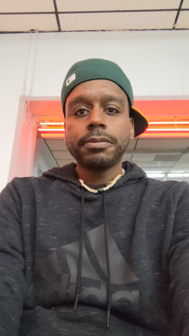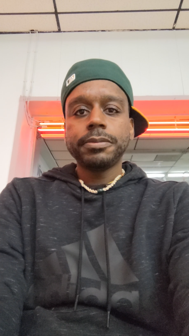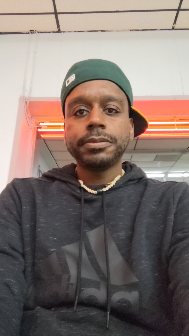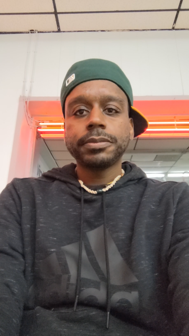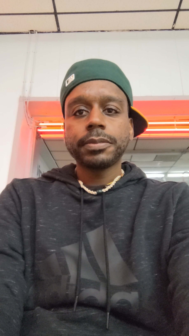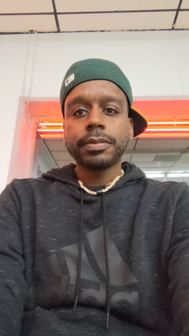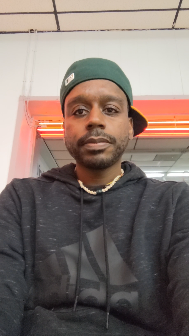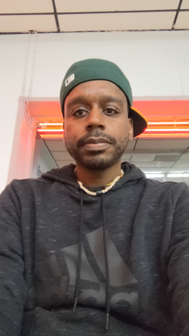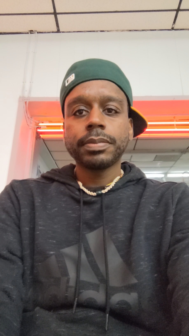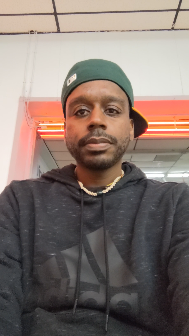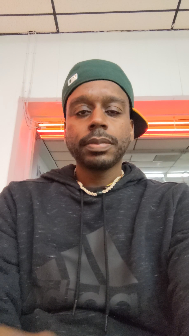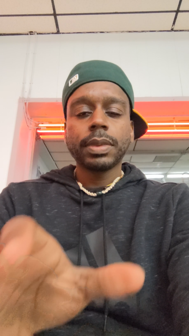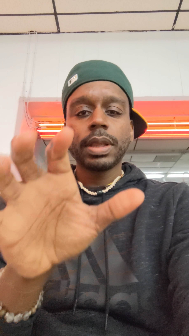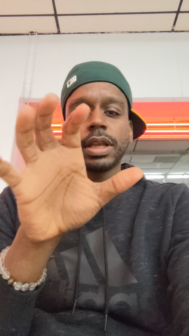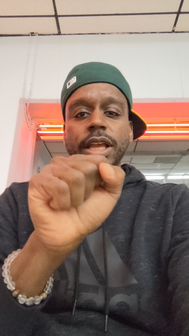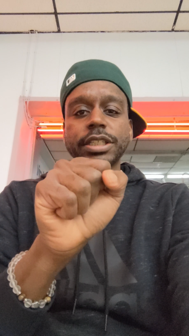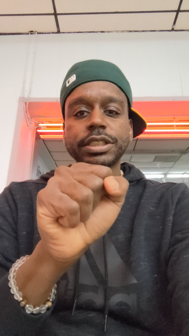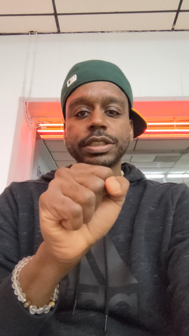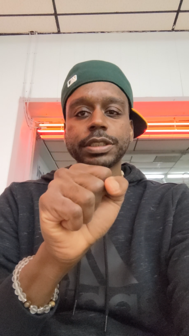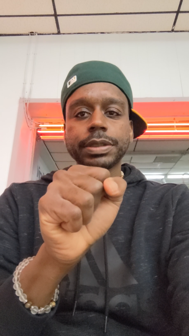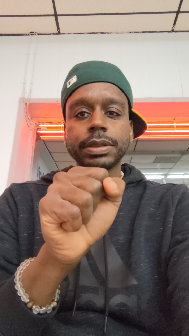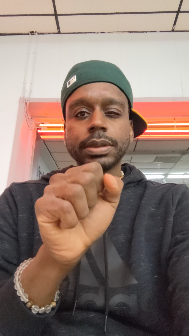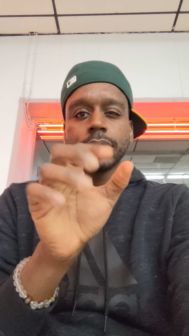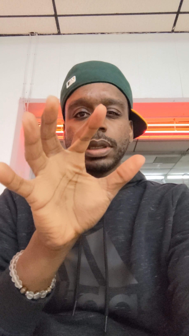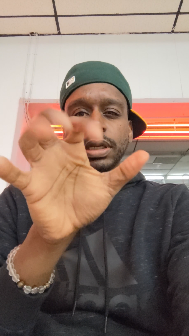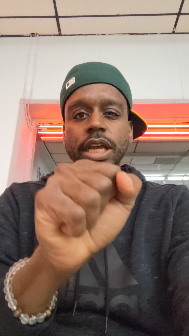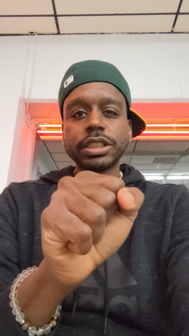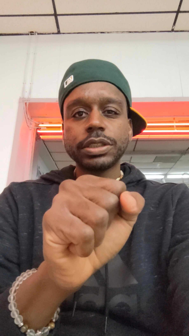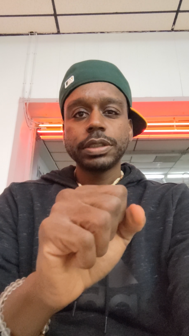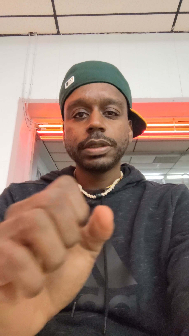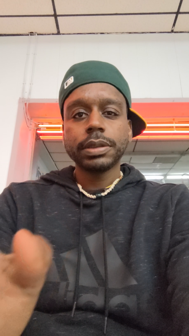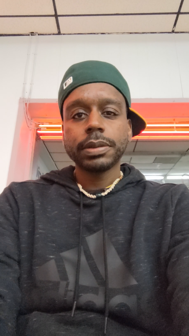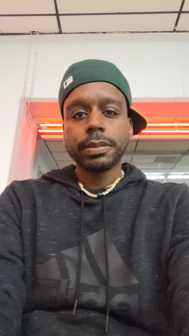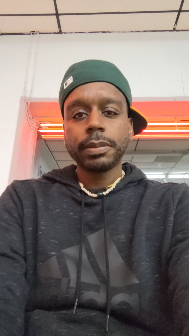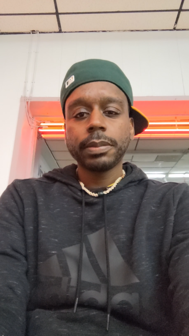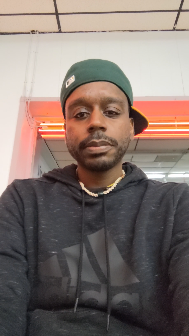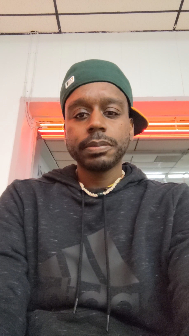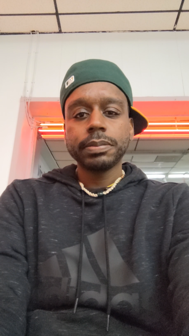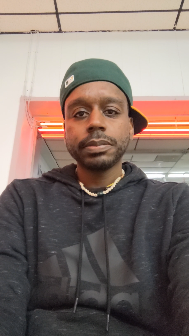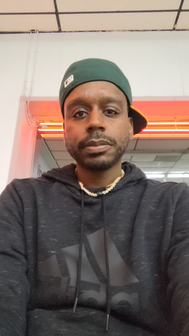catch